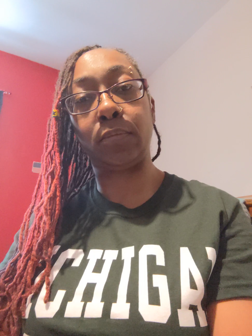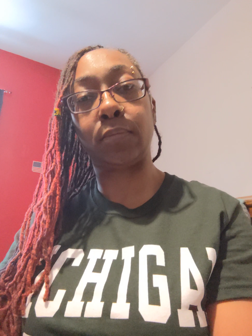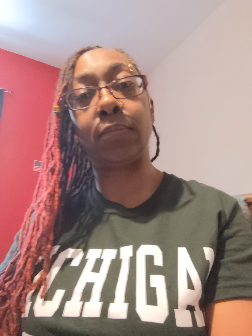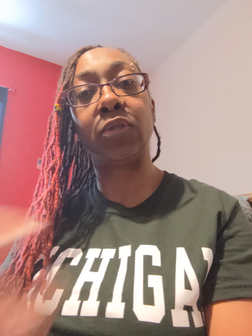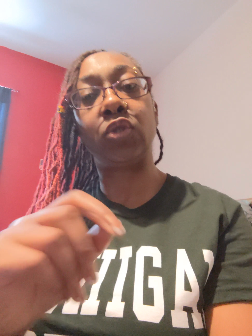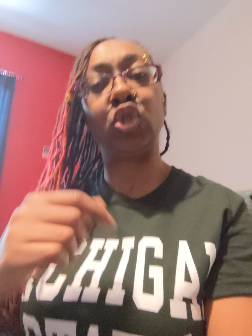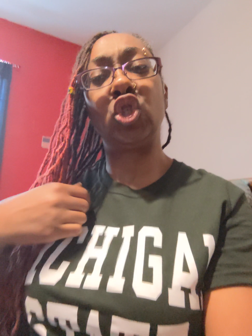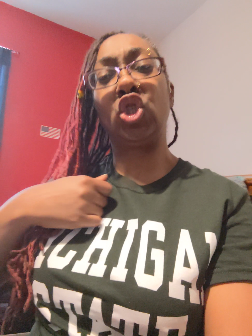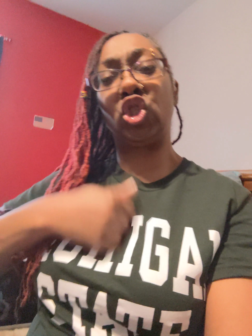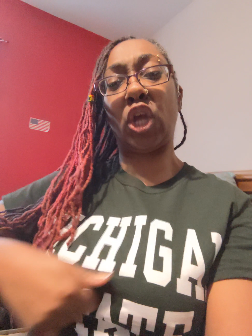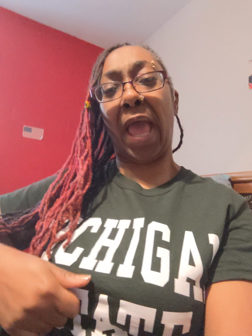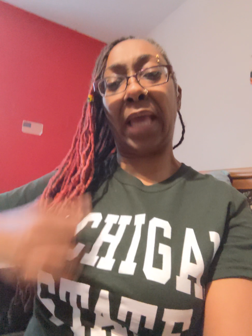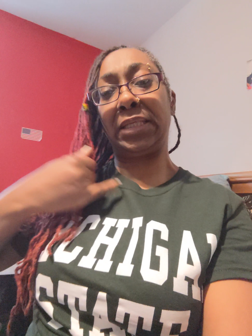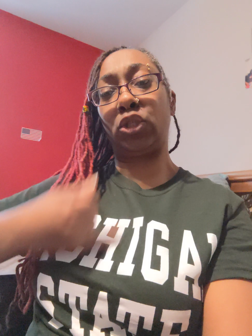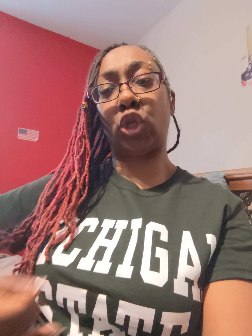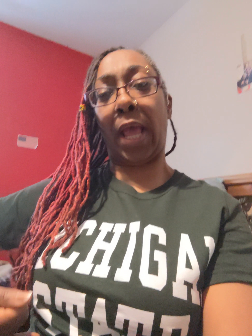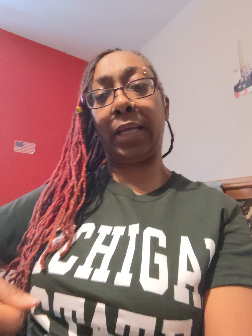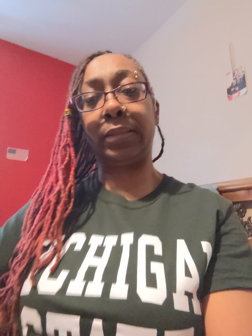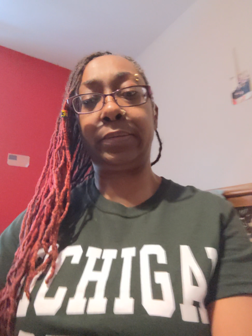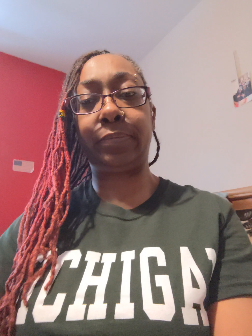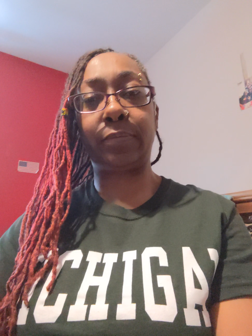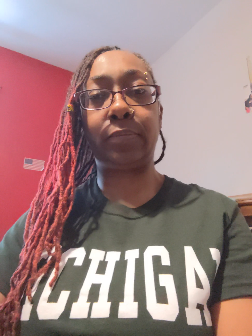jacket